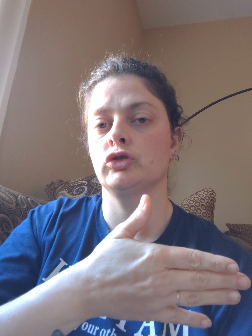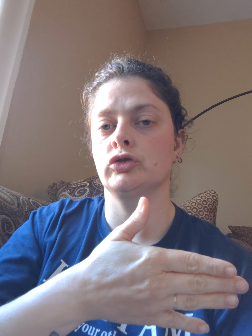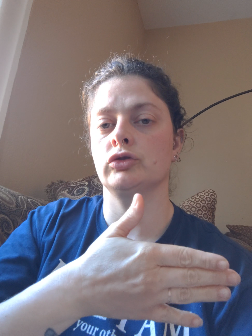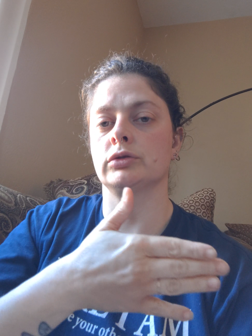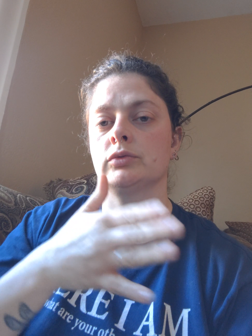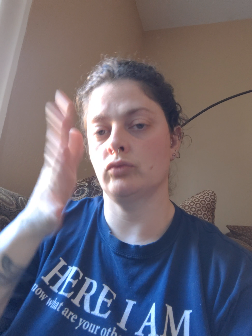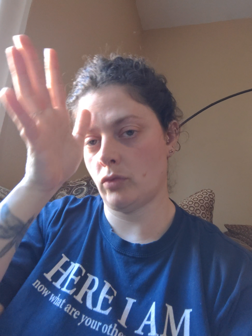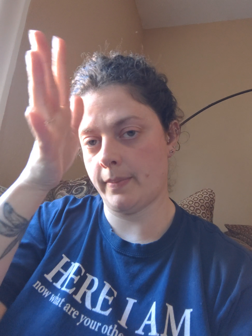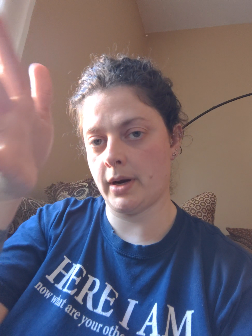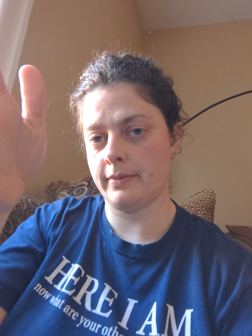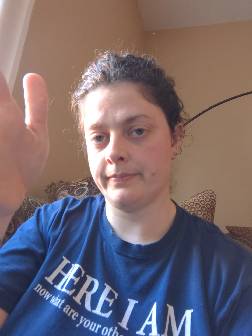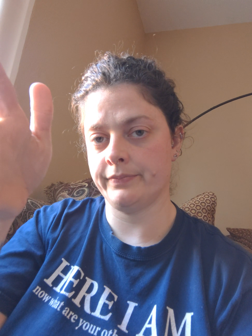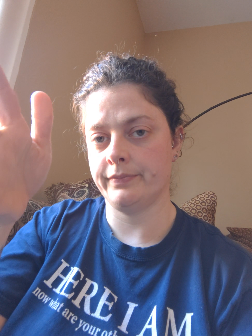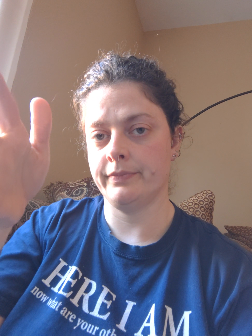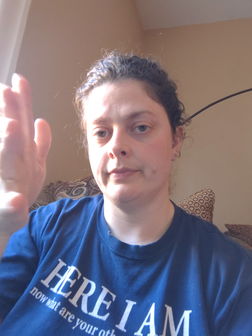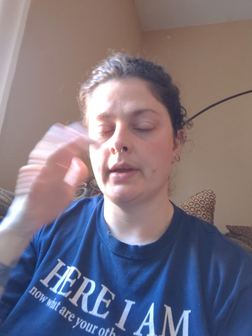grandpa